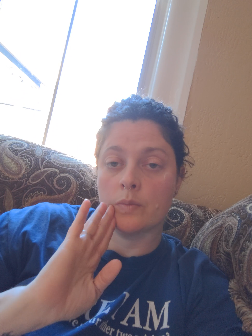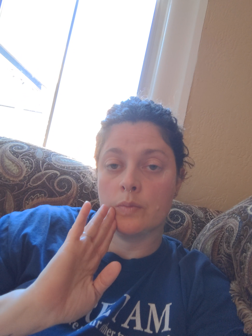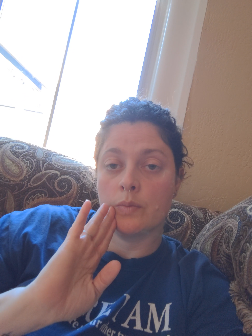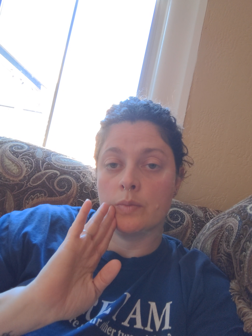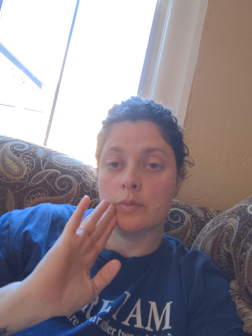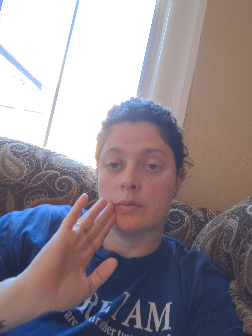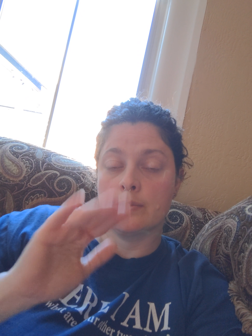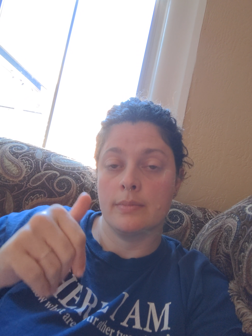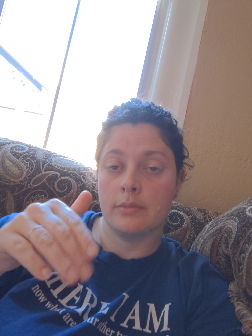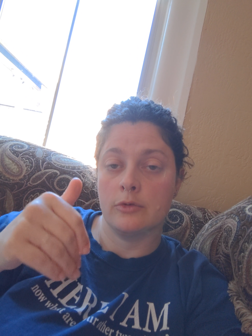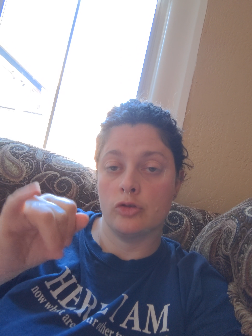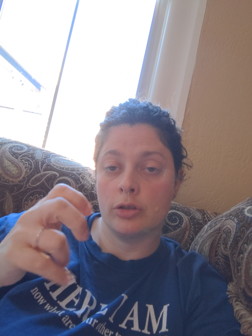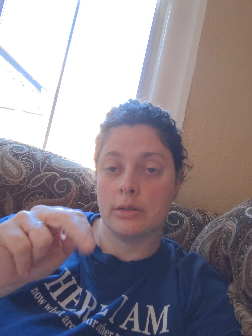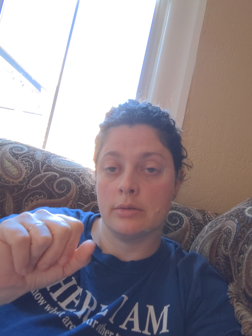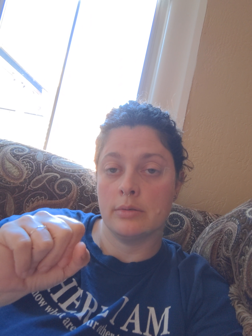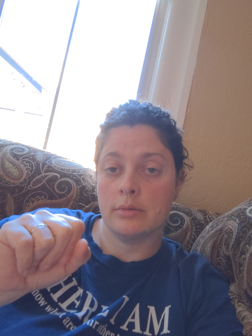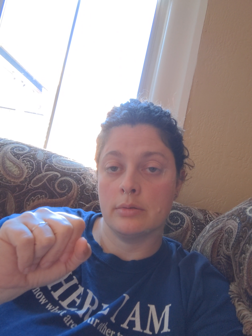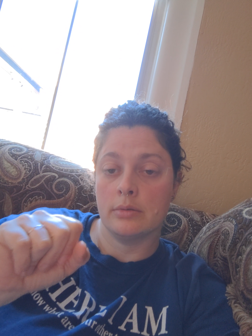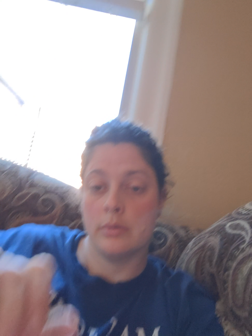jeans